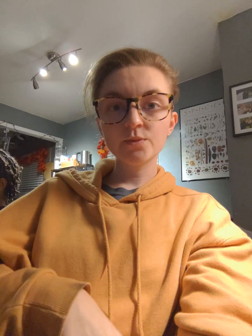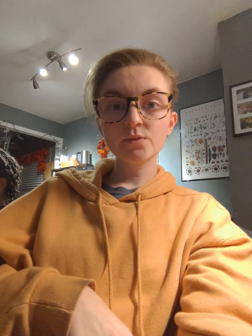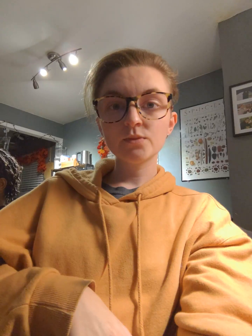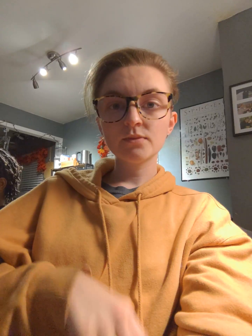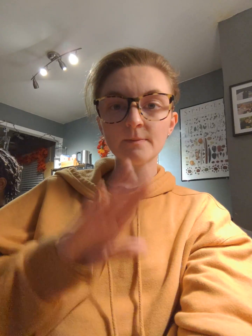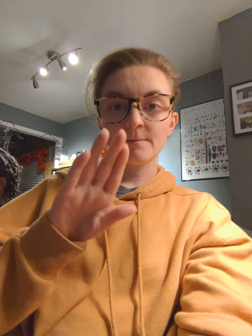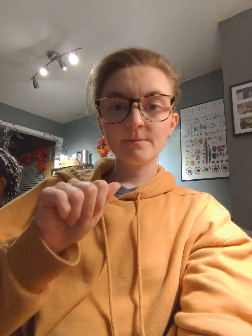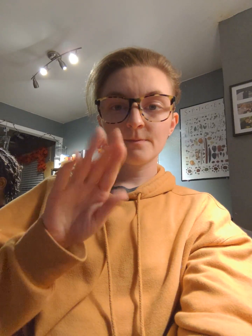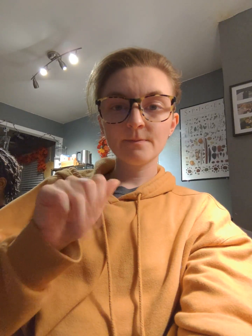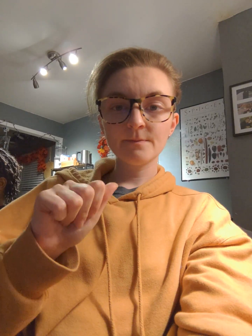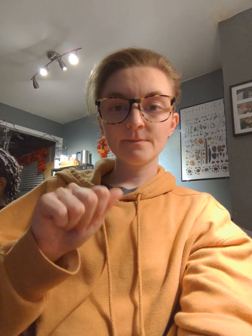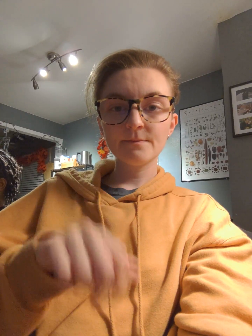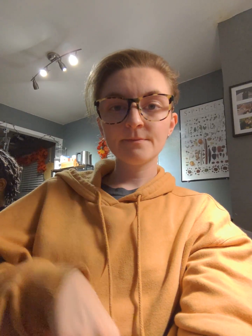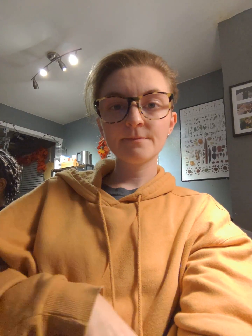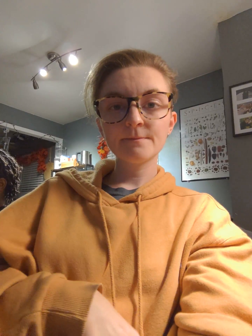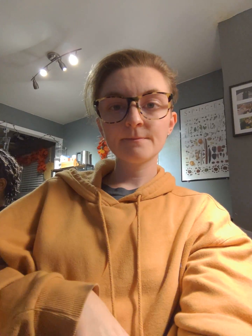baa baa